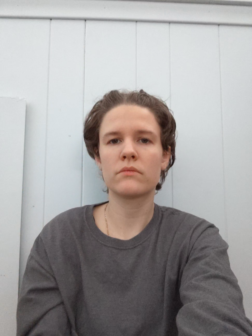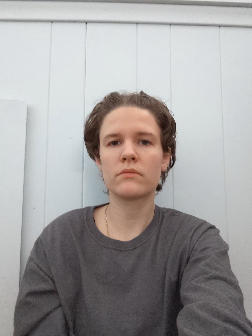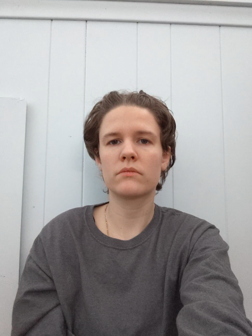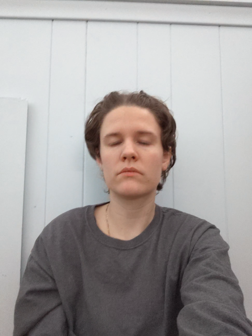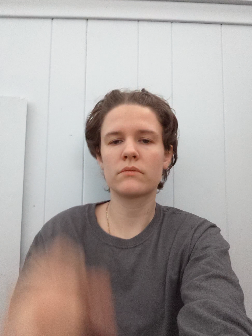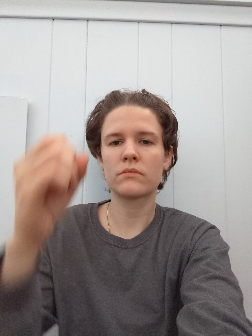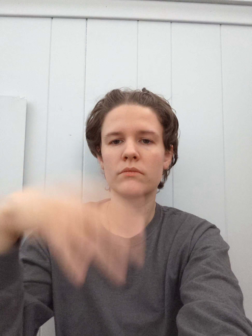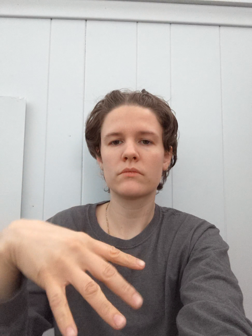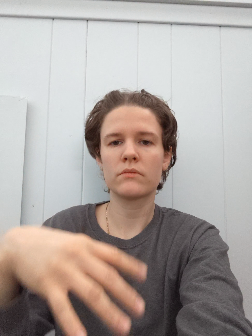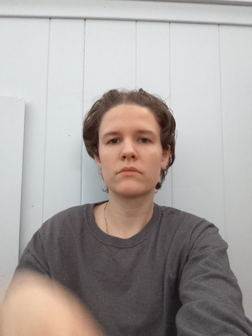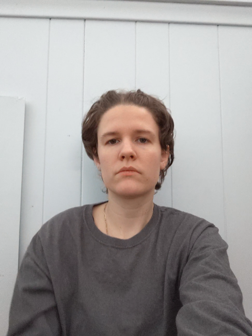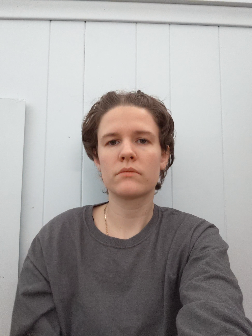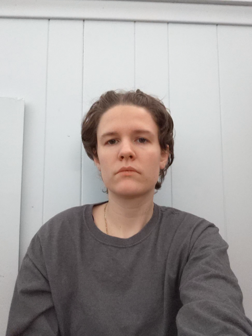drop